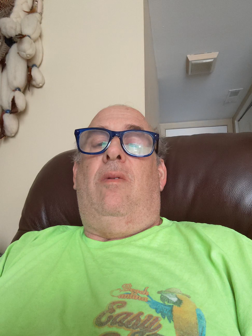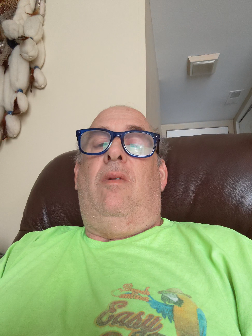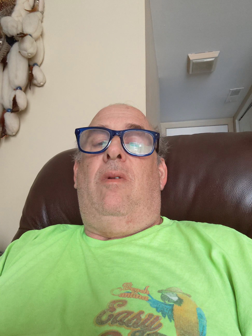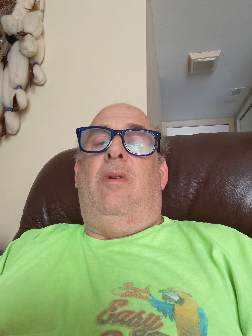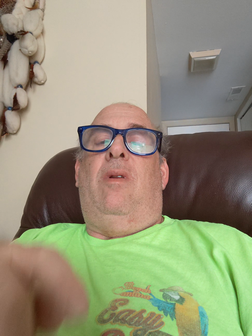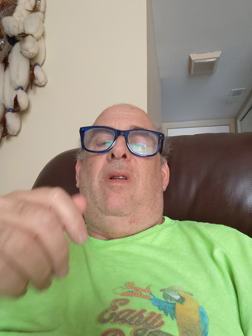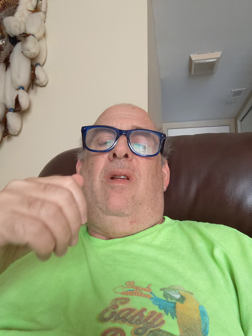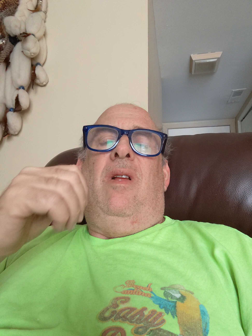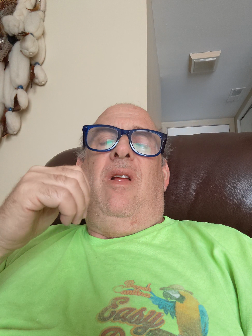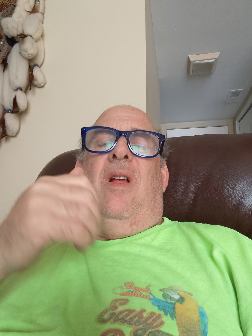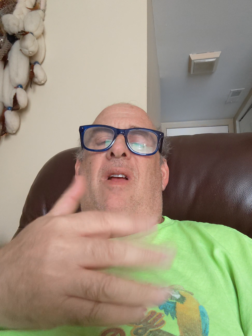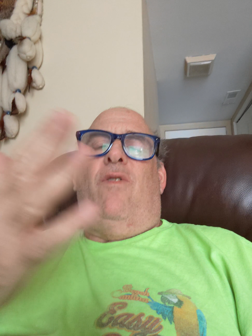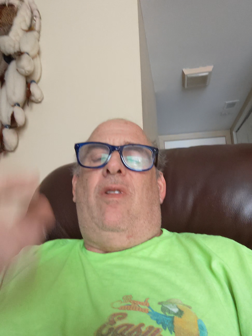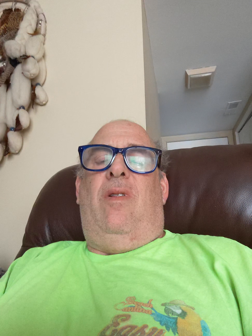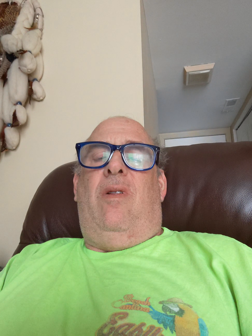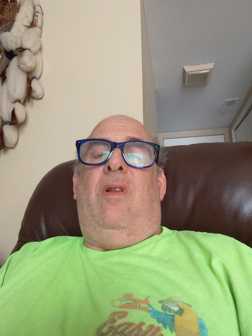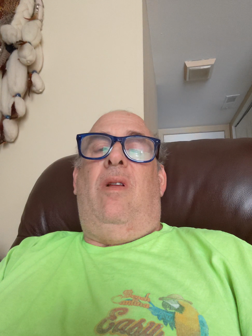every